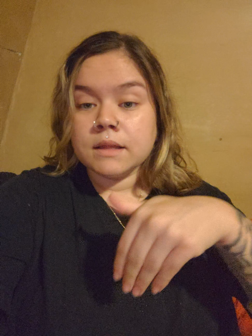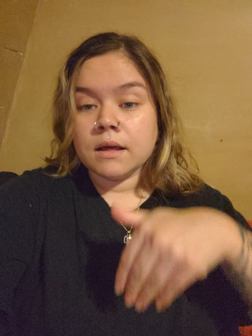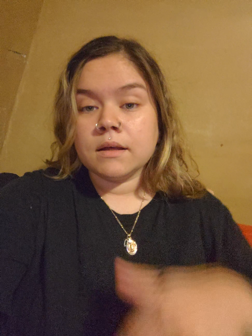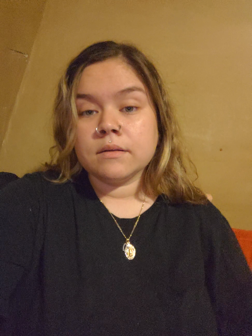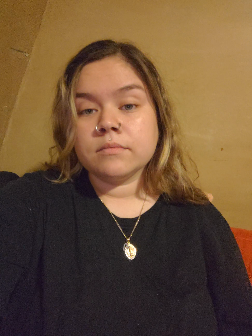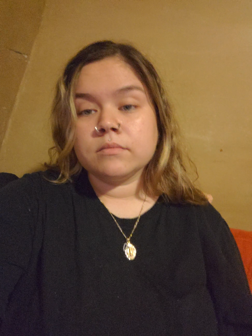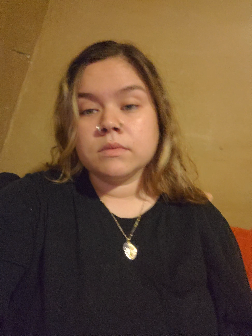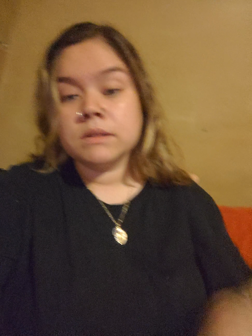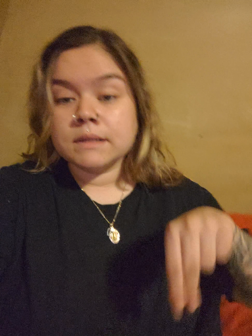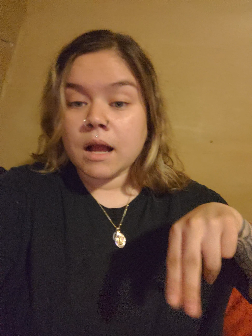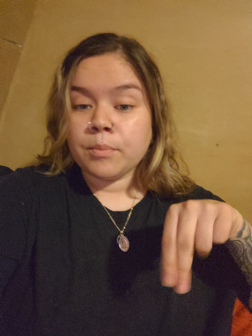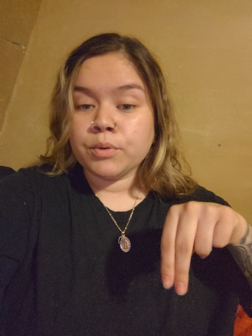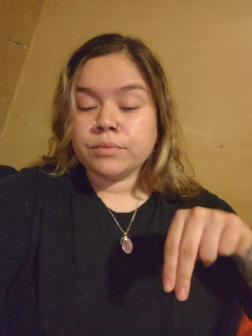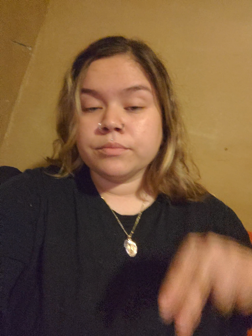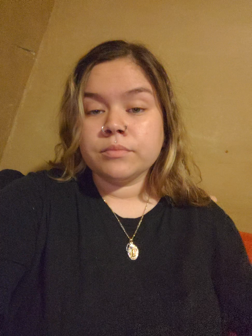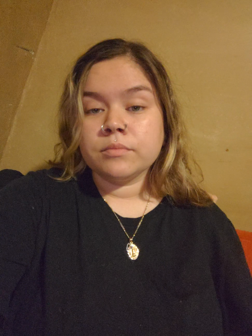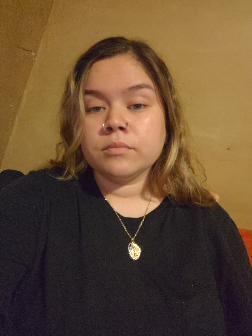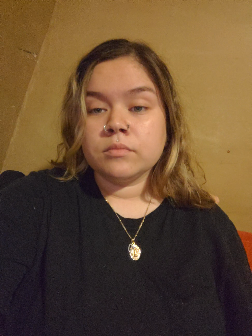diaper